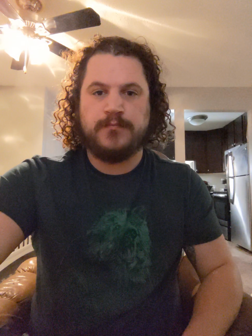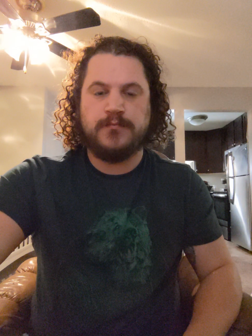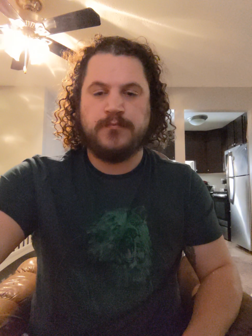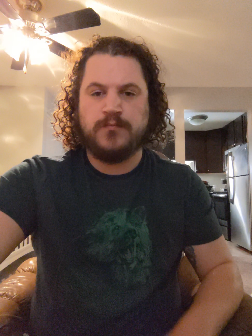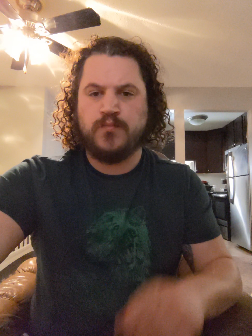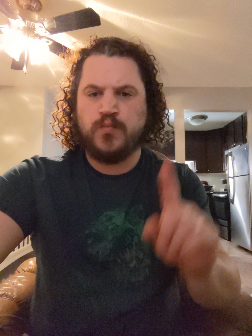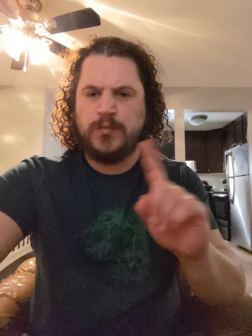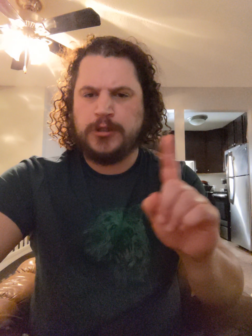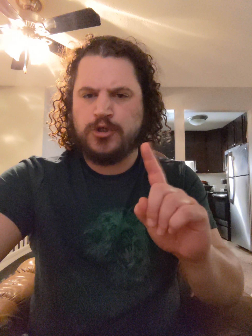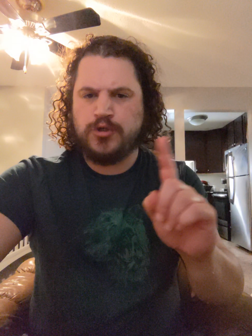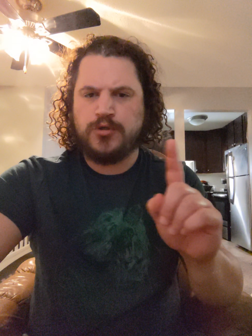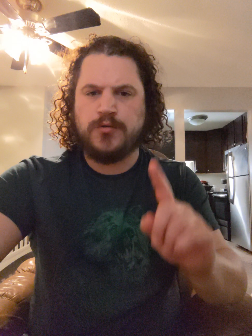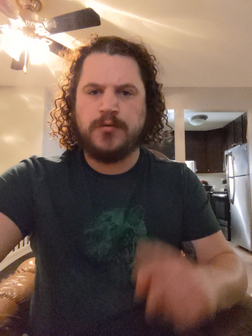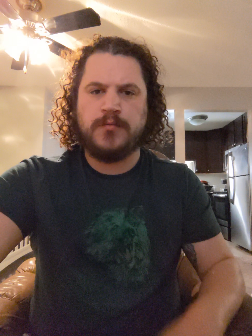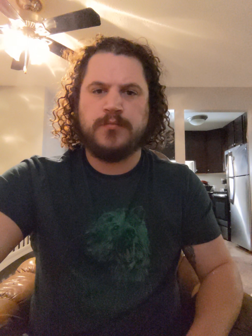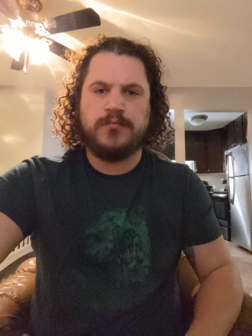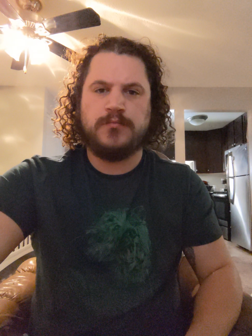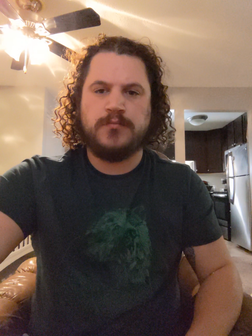where